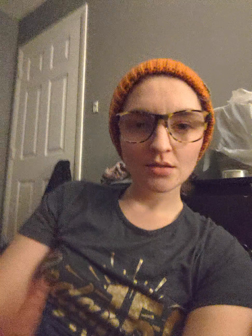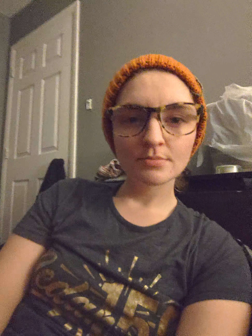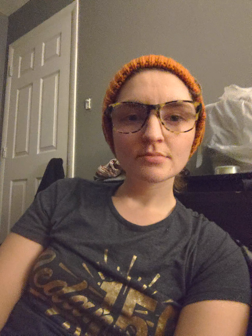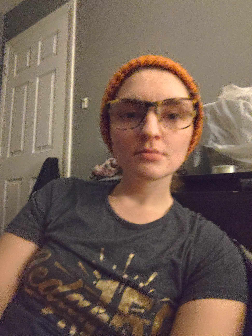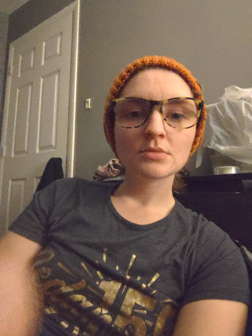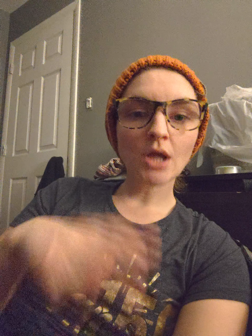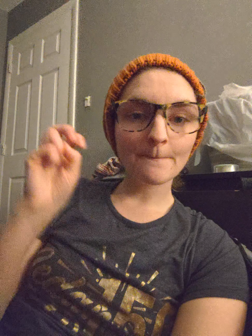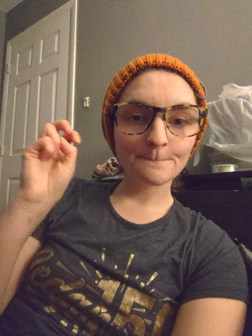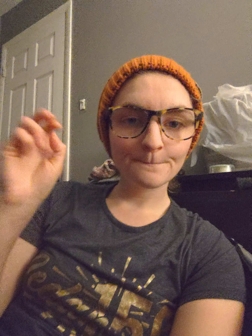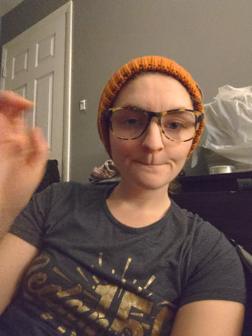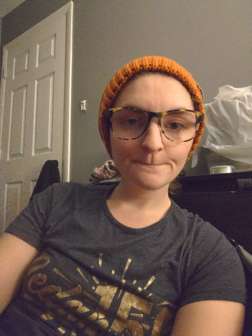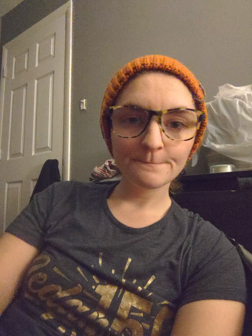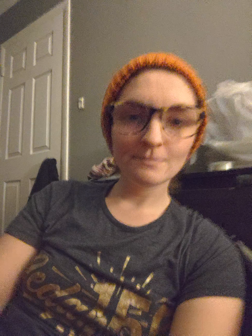jump